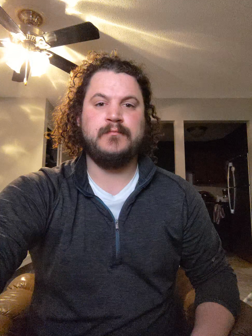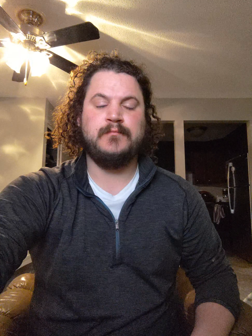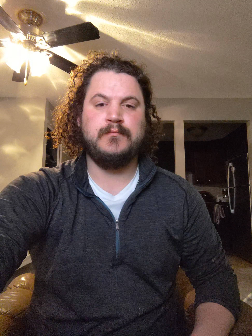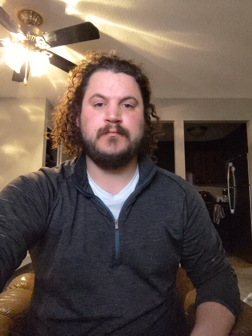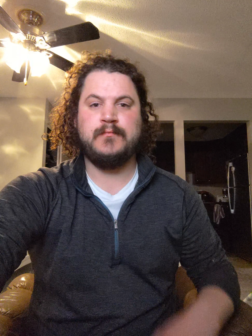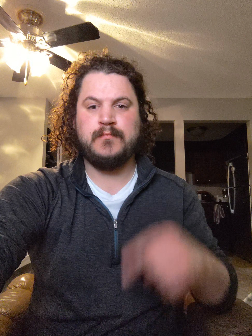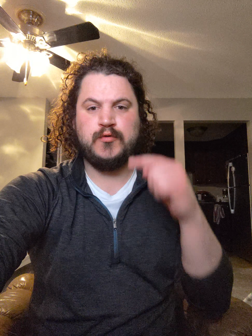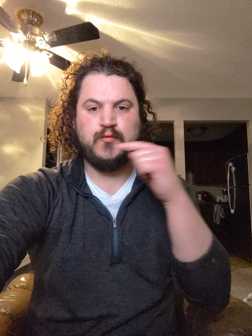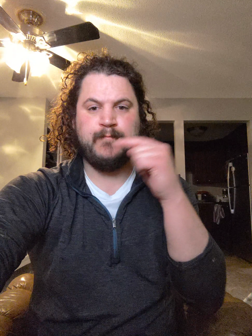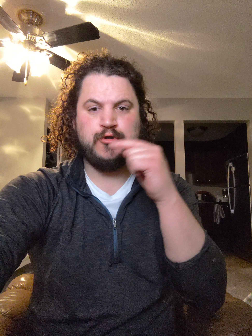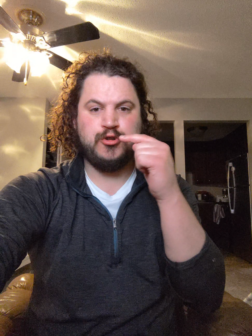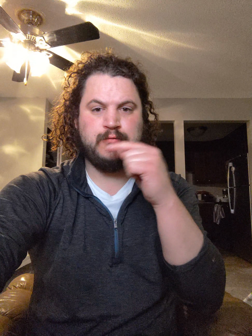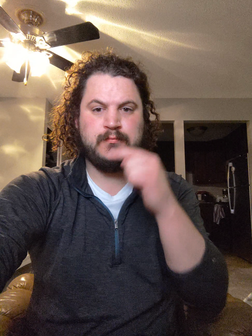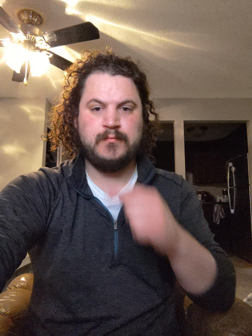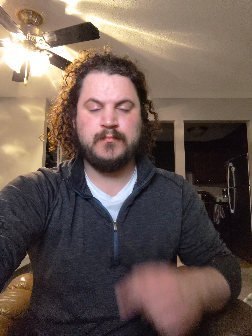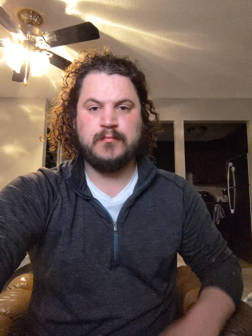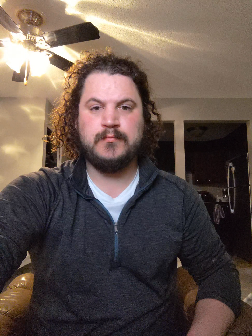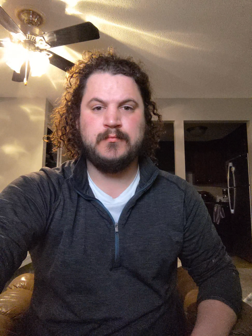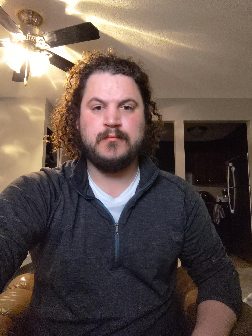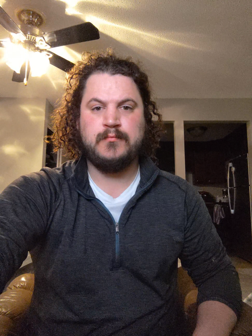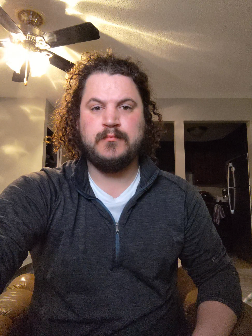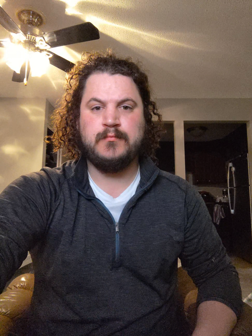toothbrush